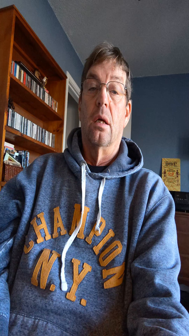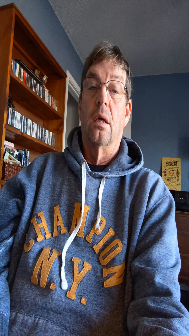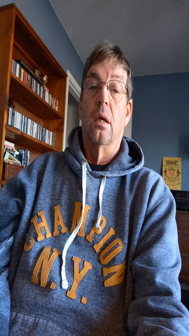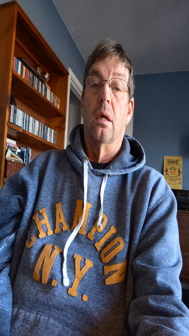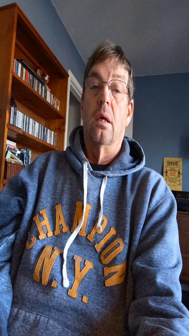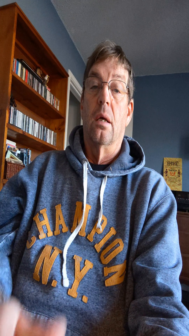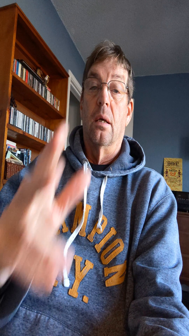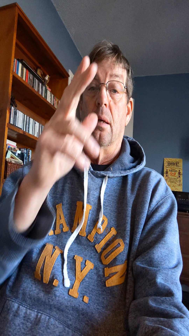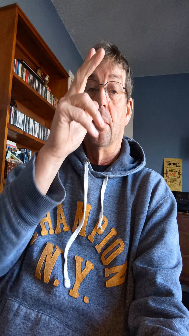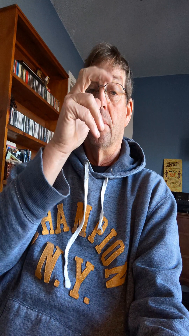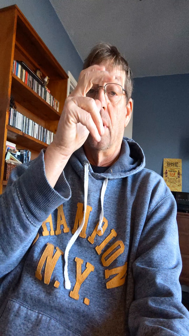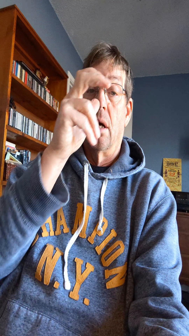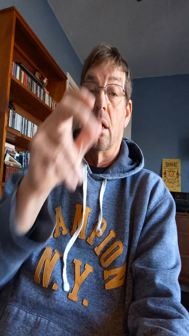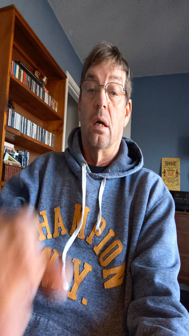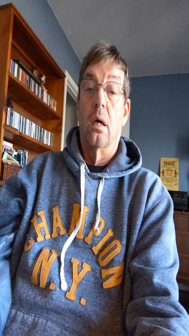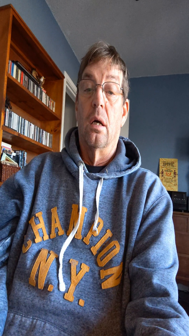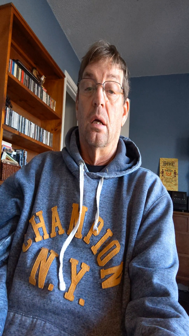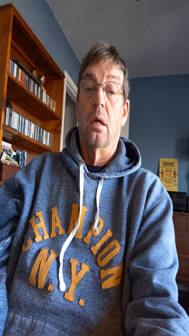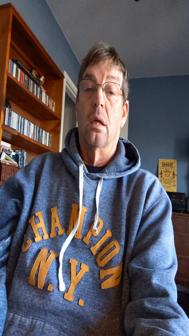bug